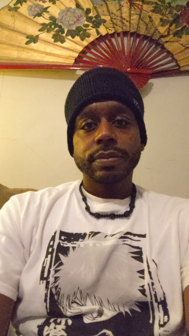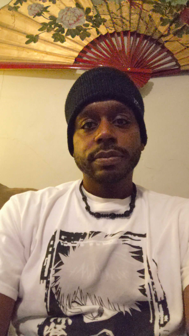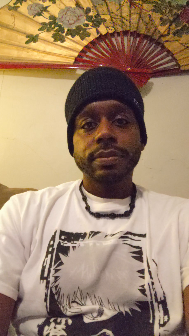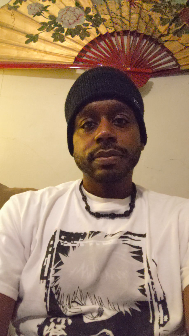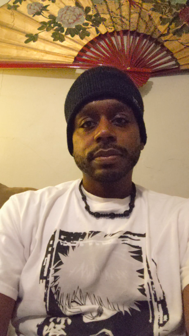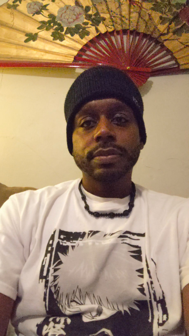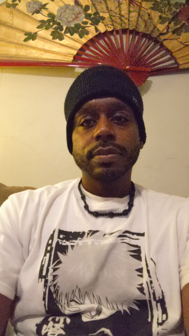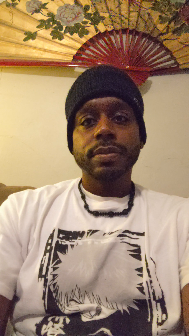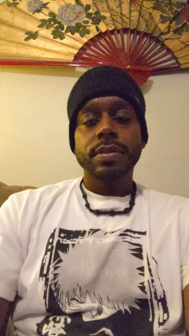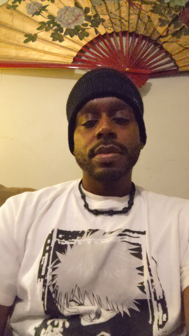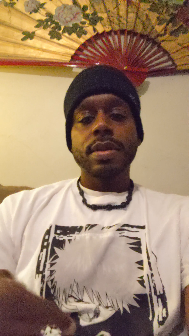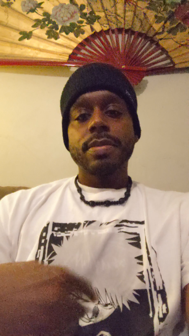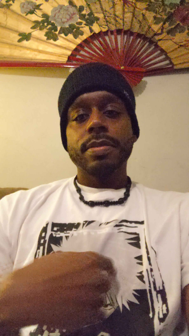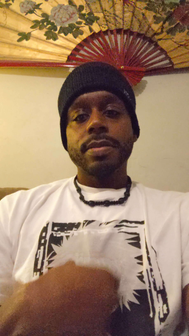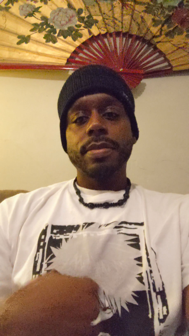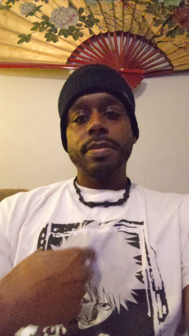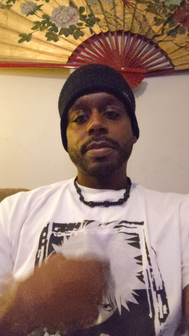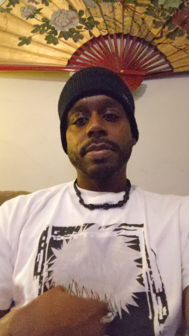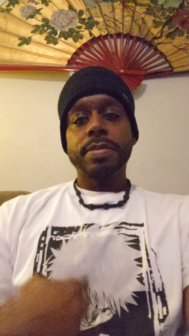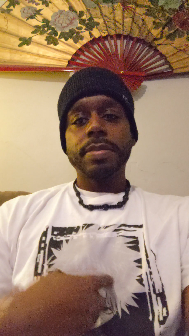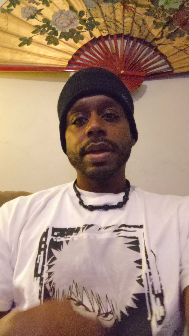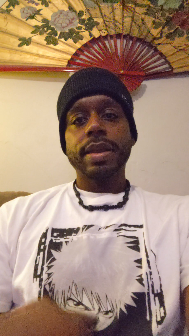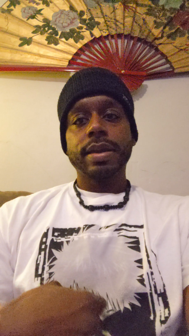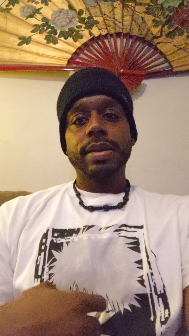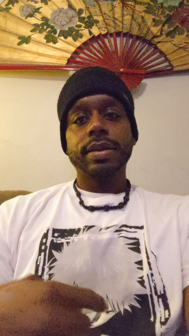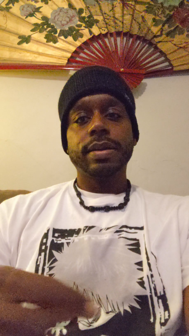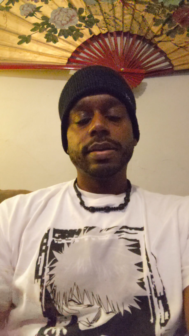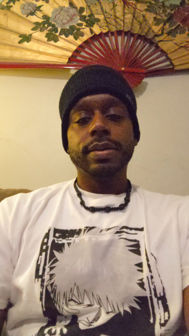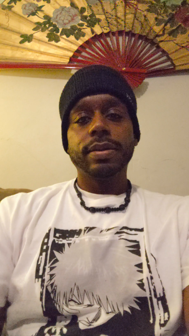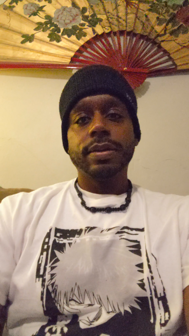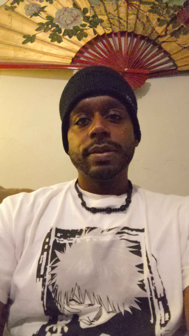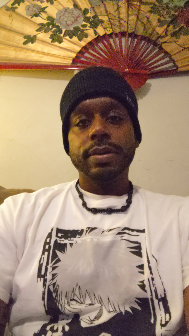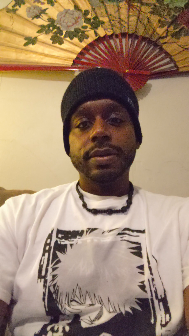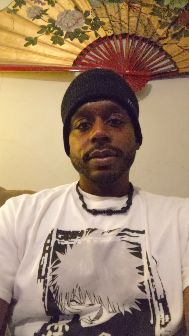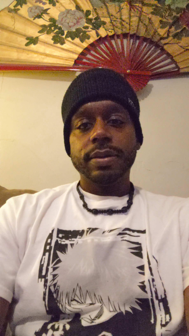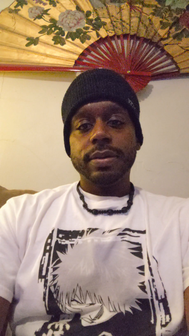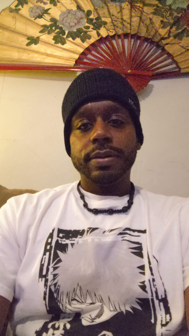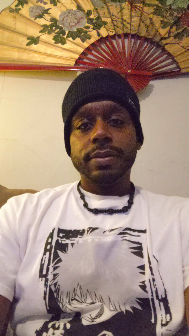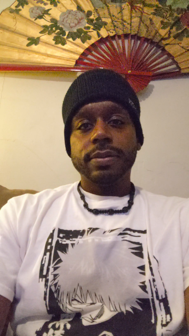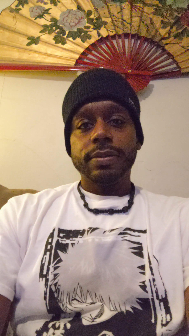belly button